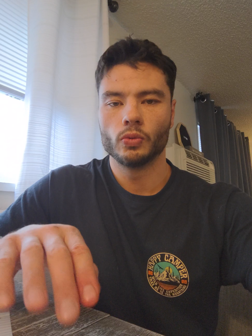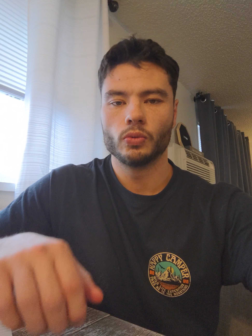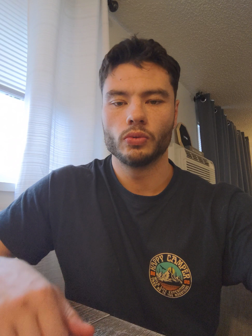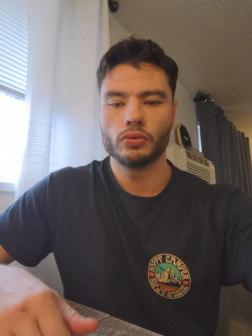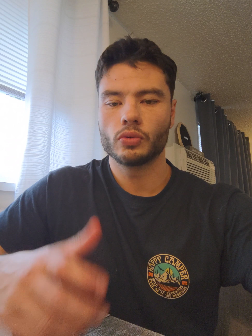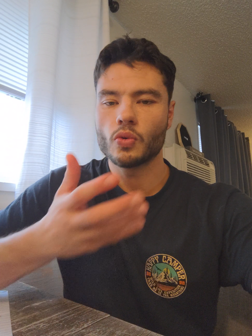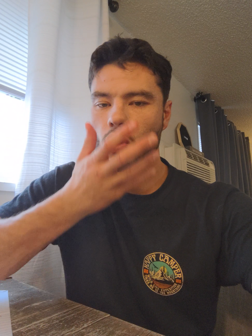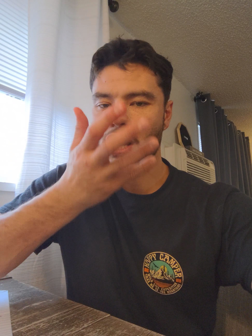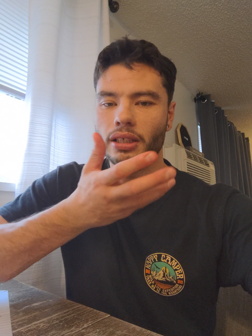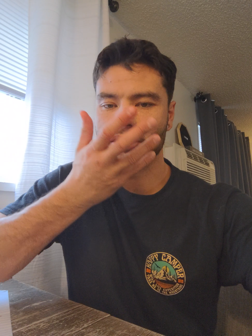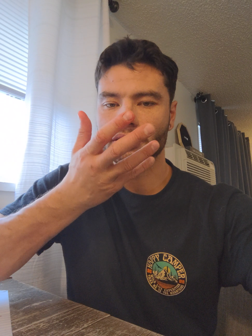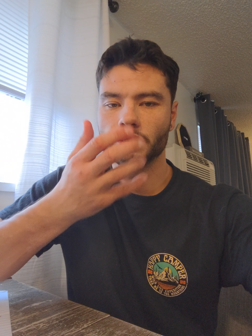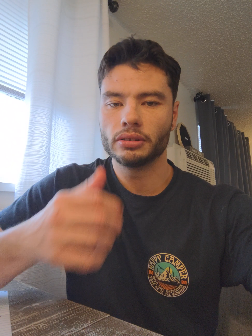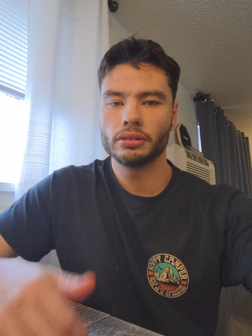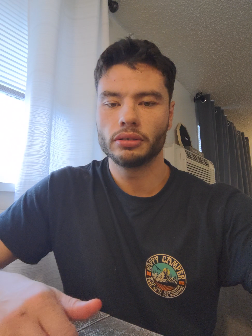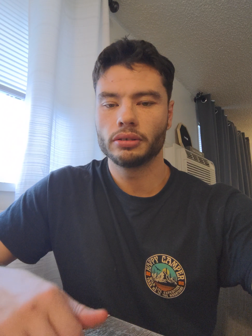grass